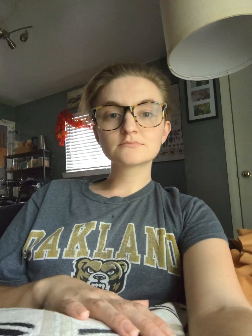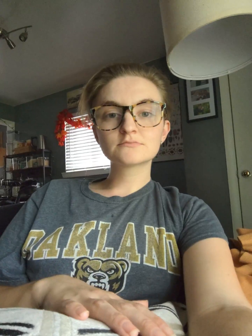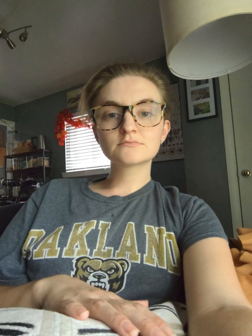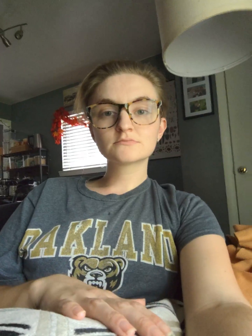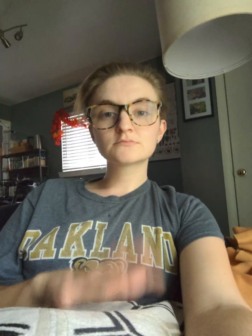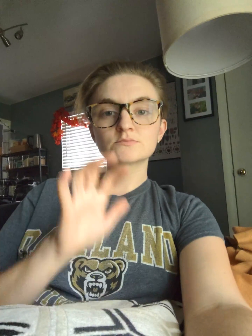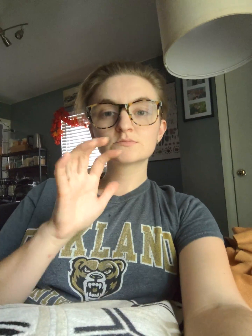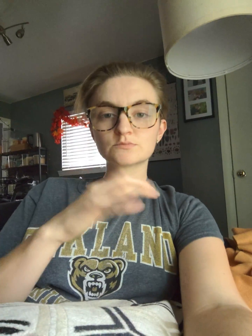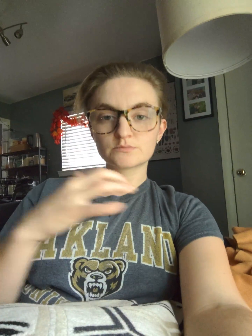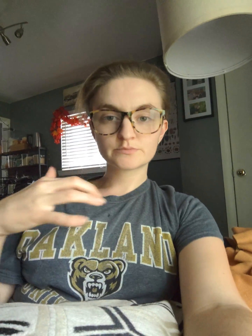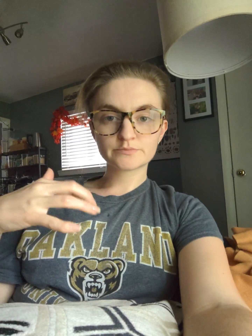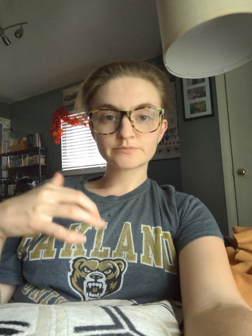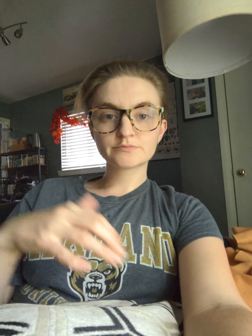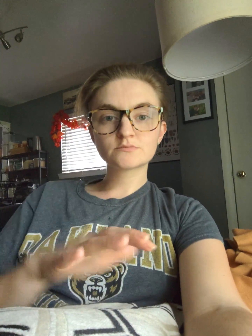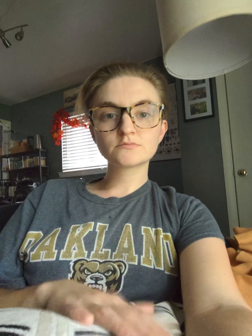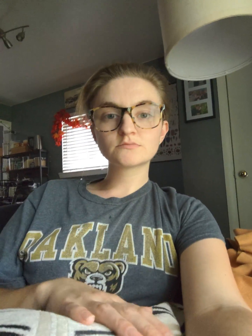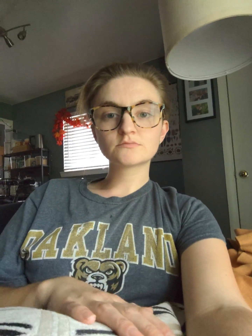grapes